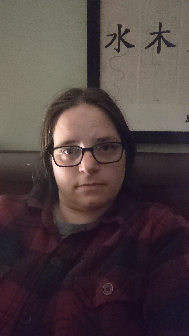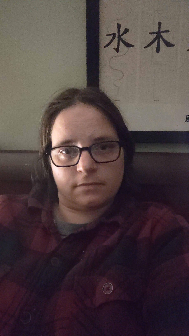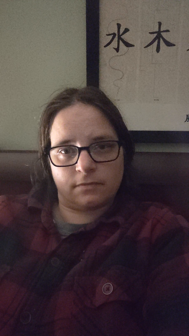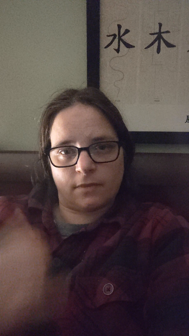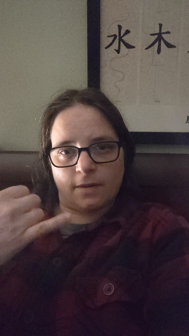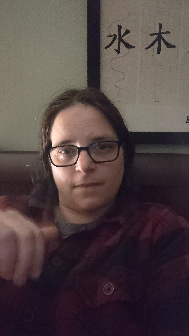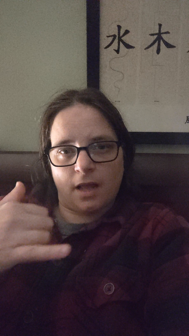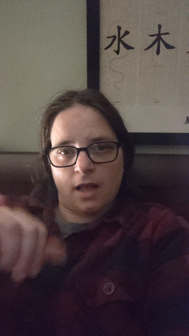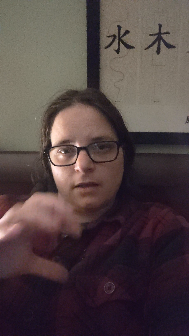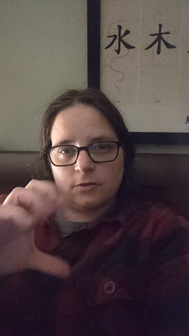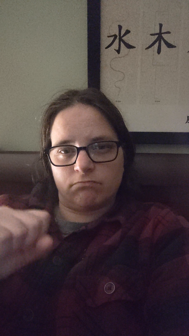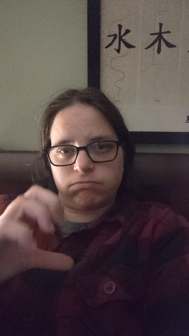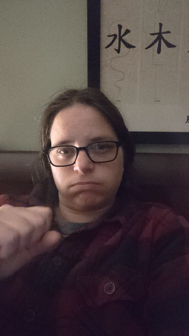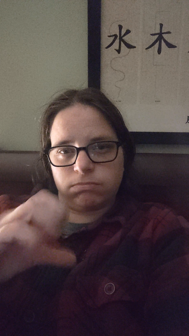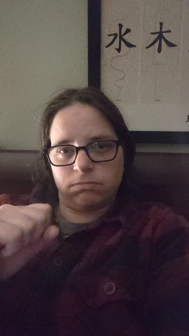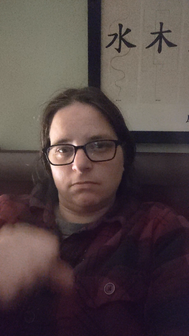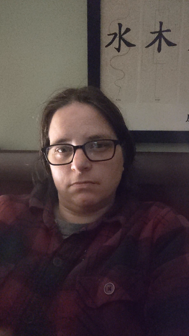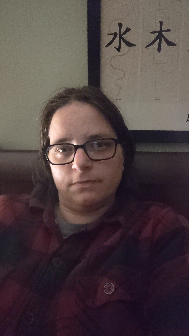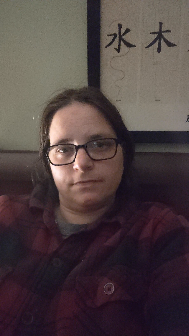play dough